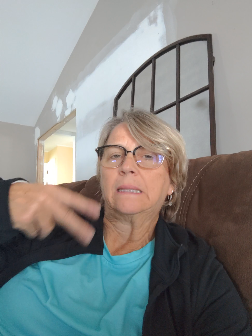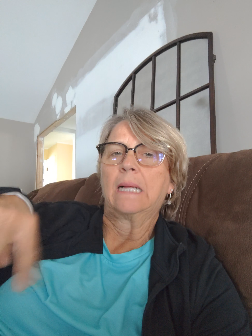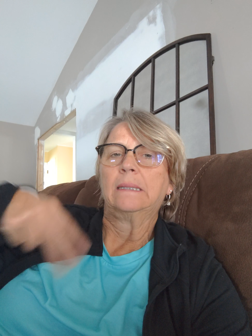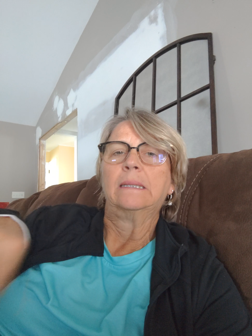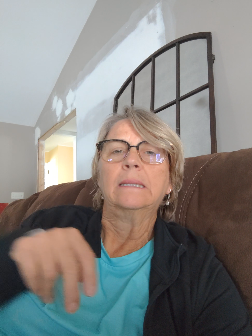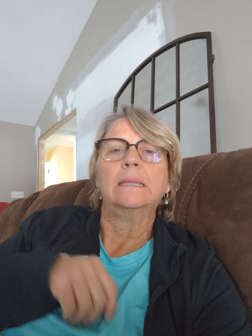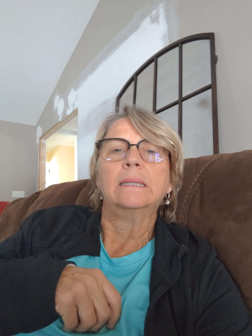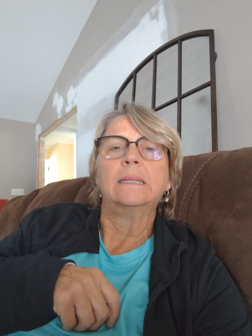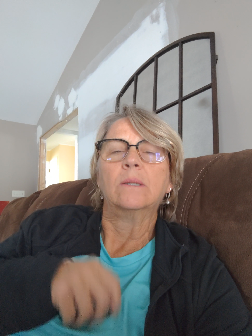dance